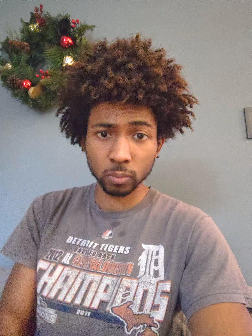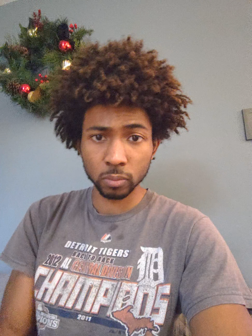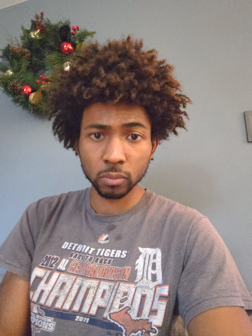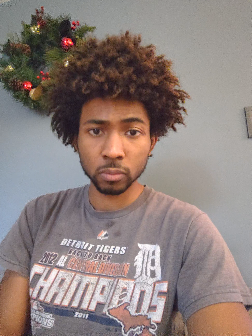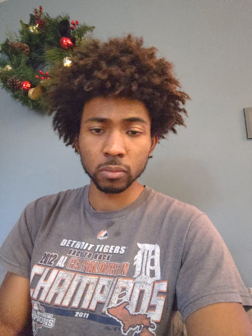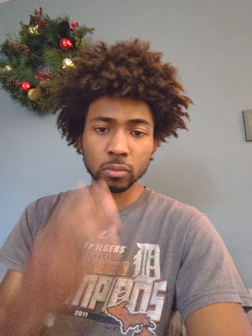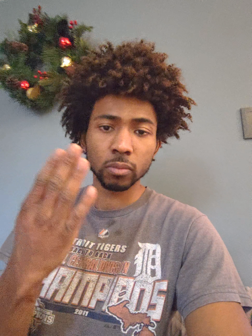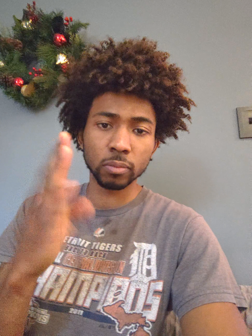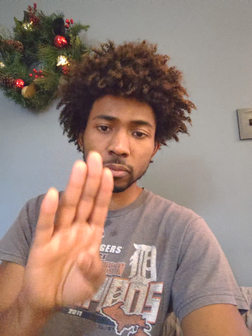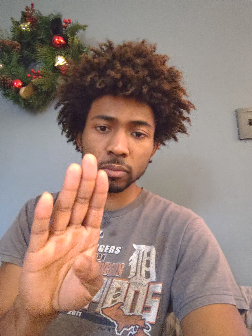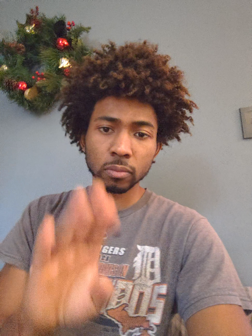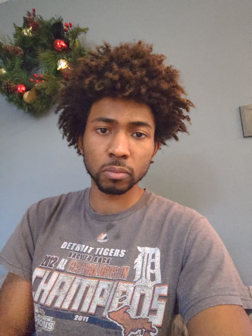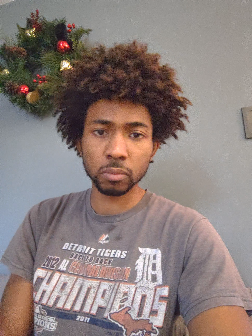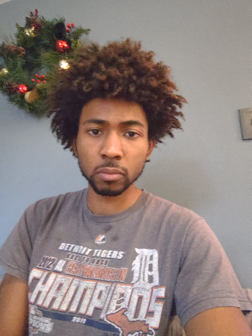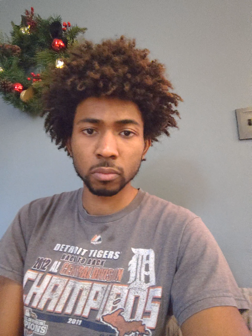close